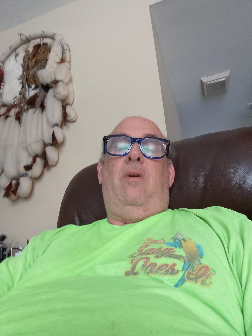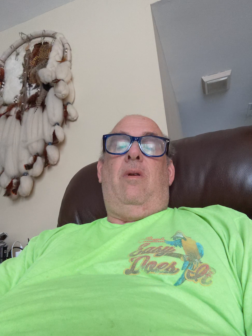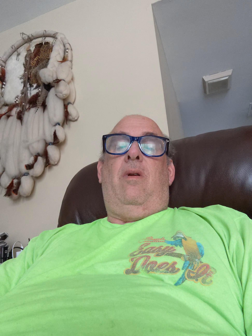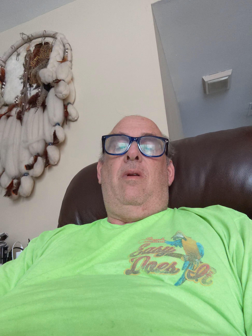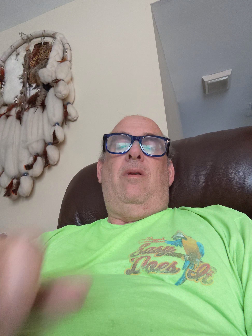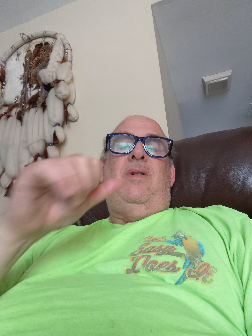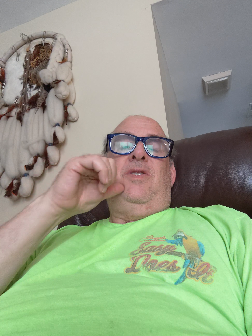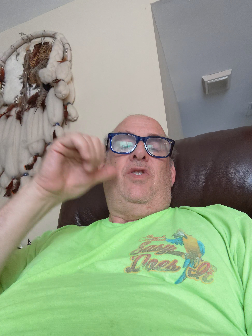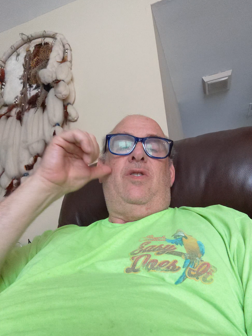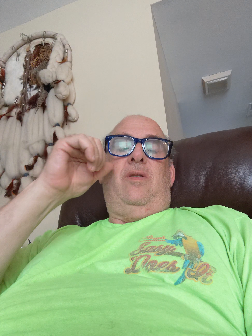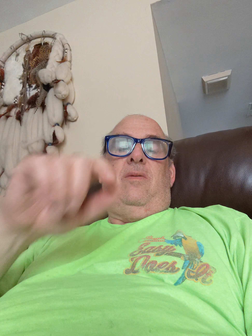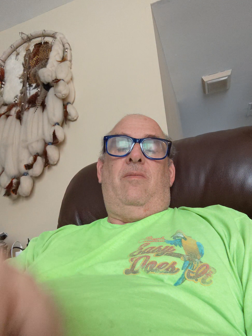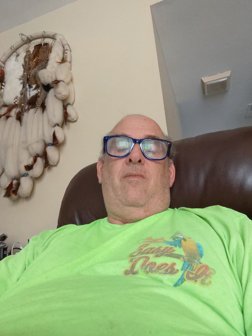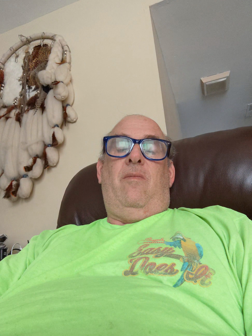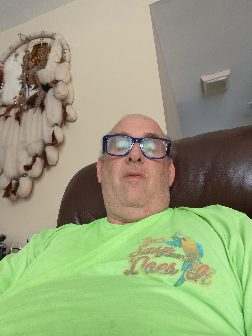yesterday